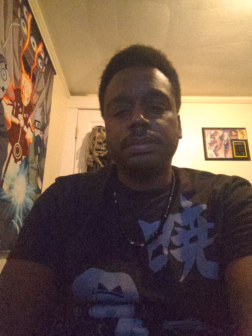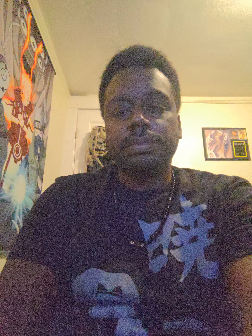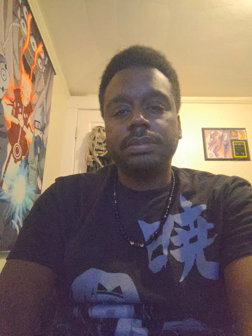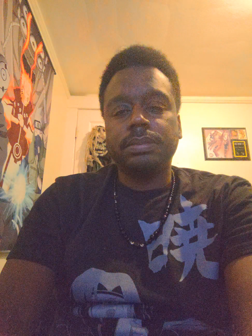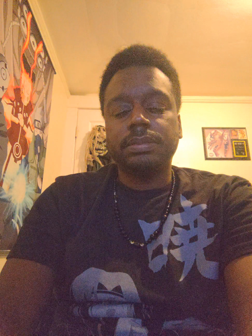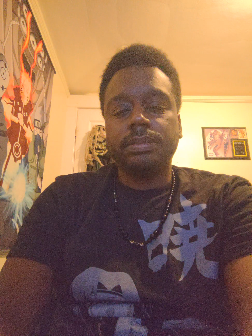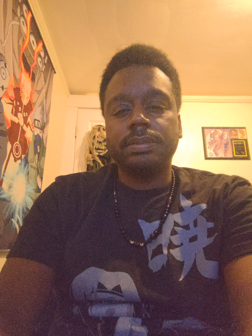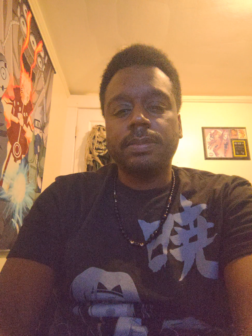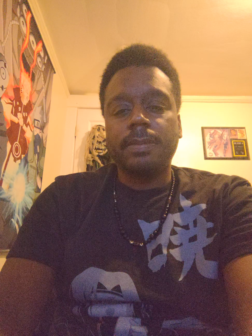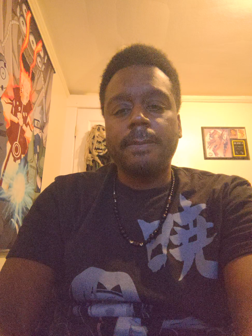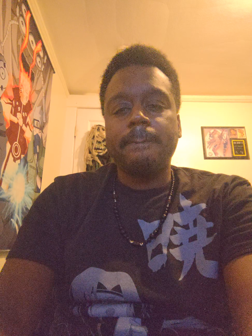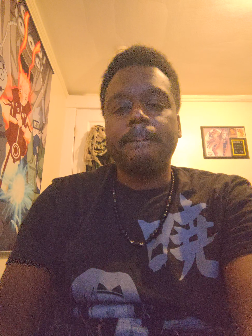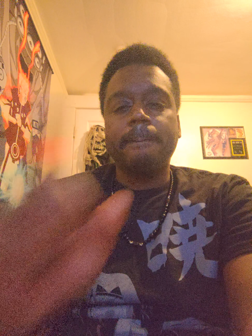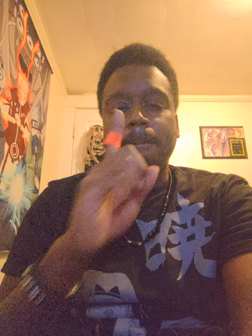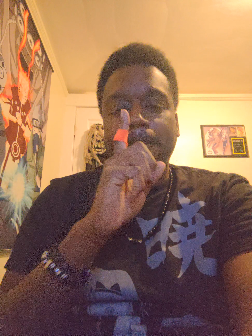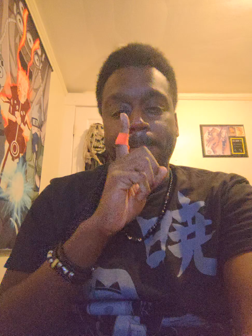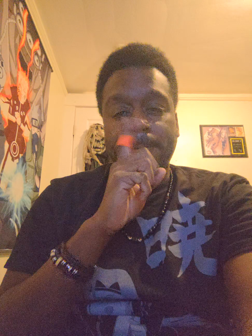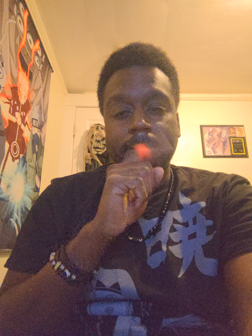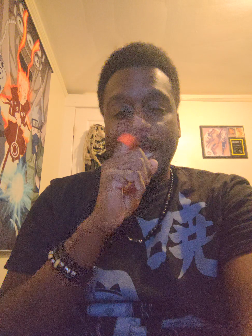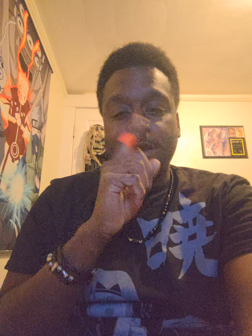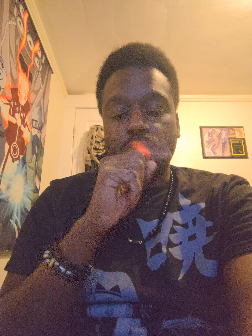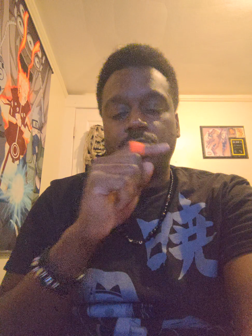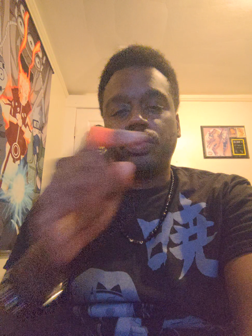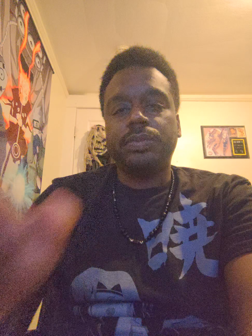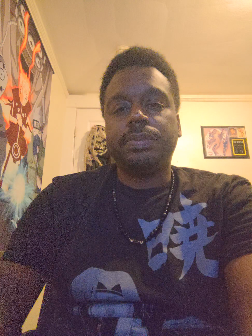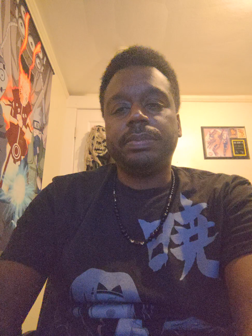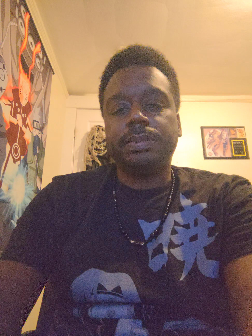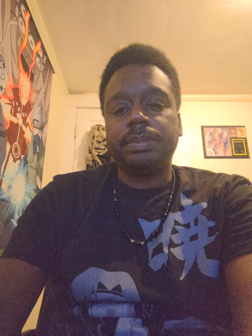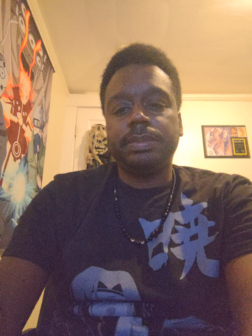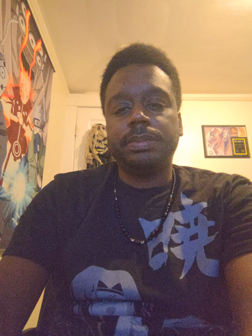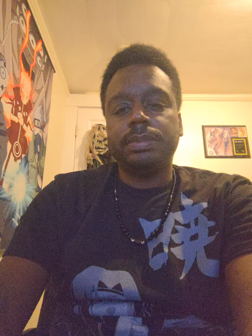mouse